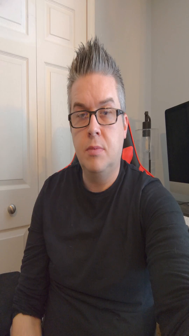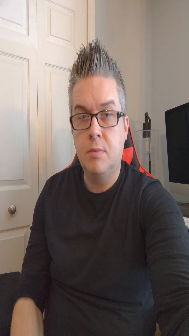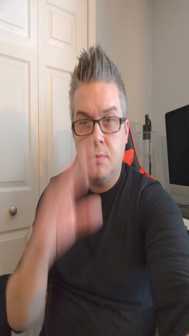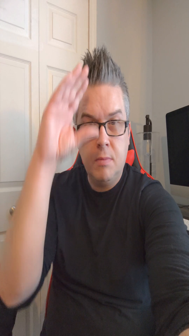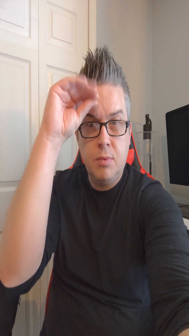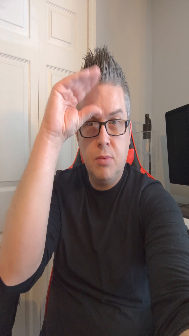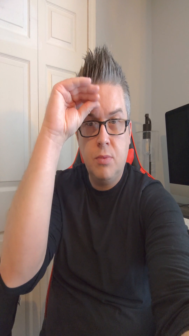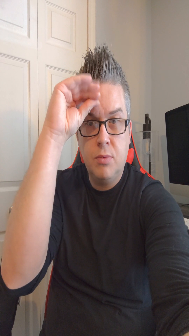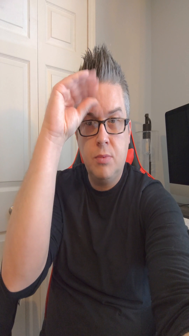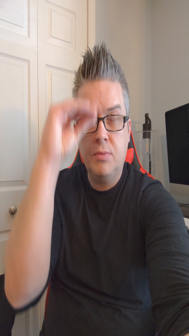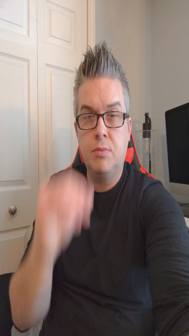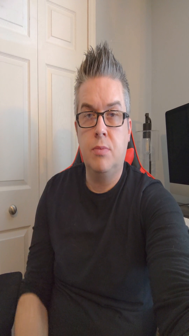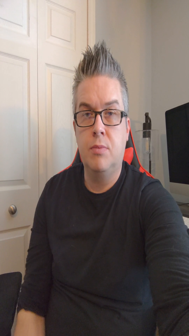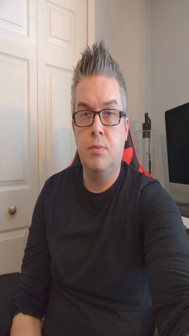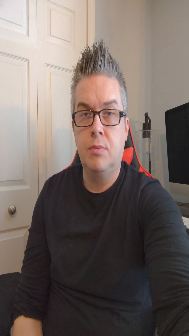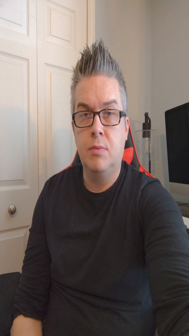boy